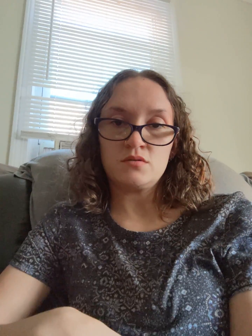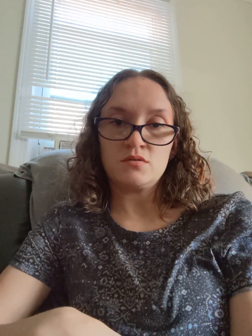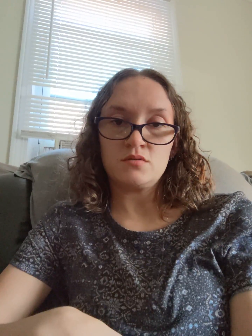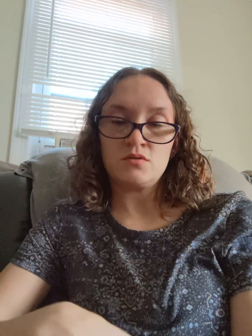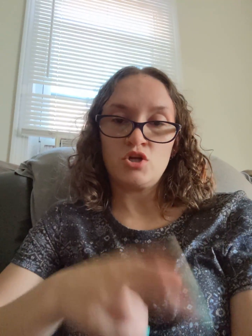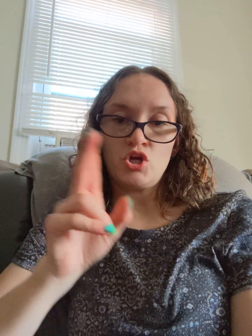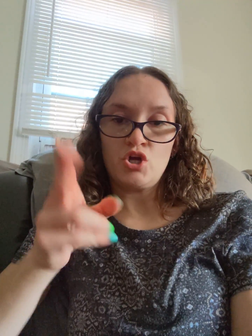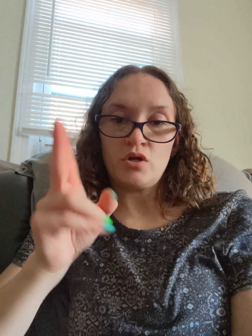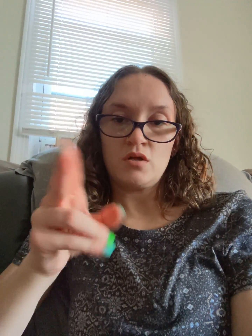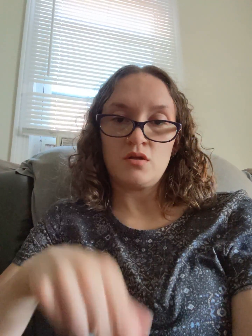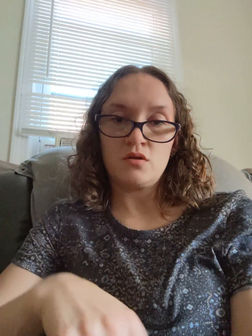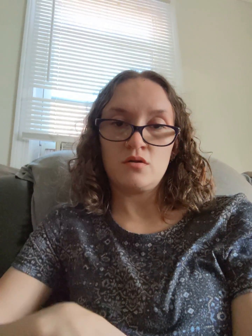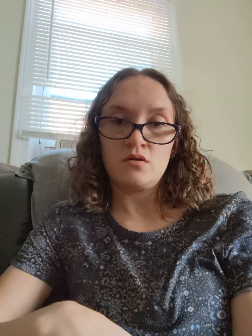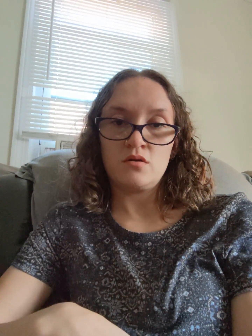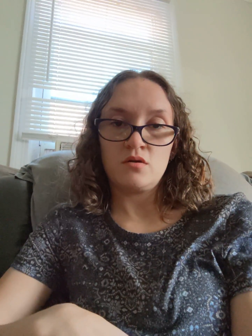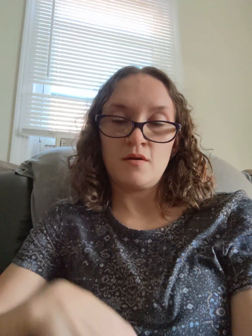hurry